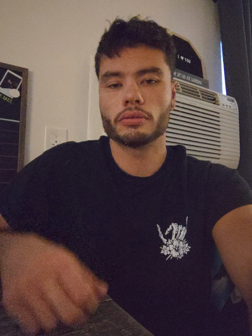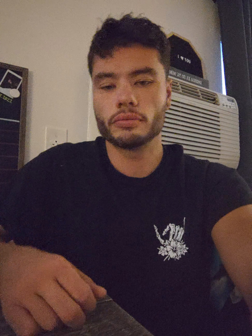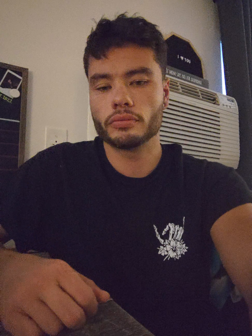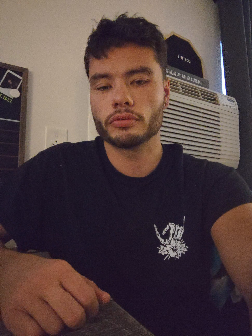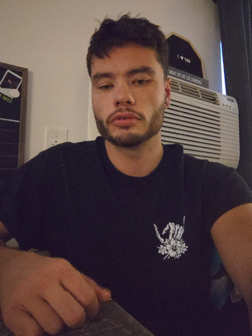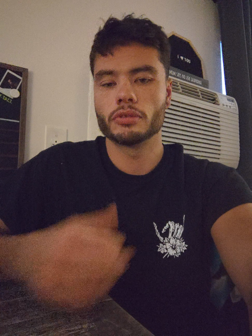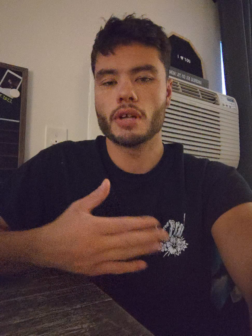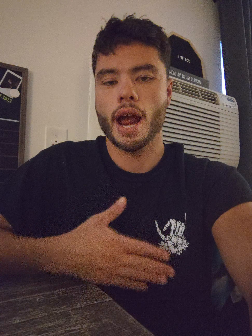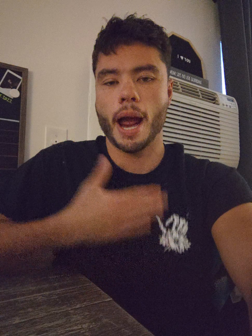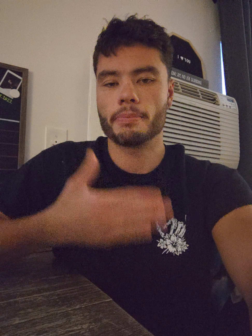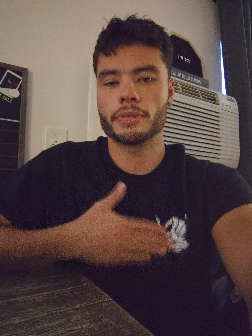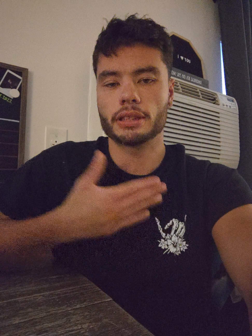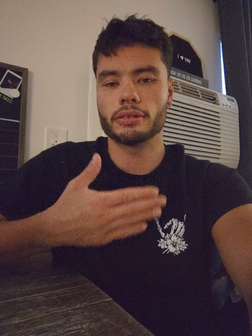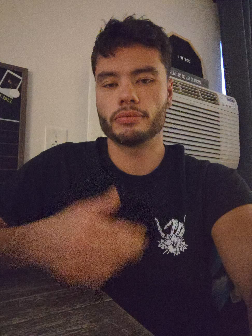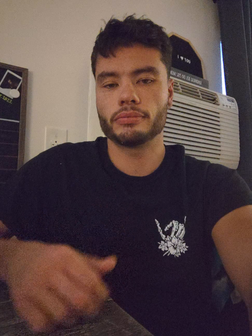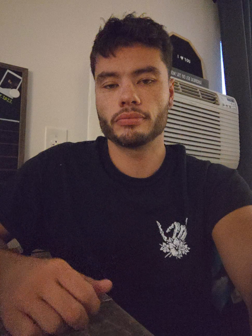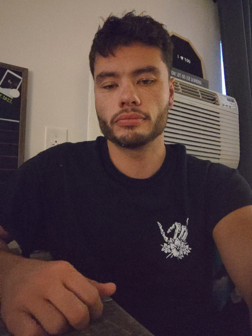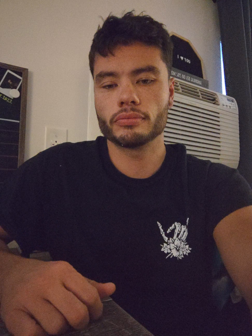happy